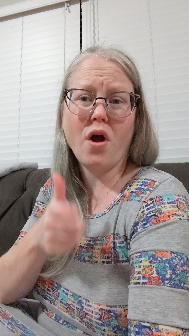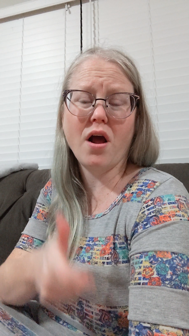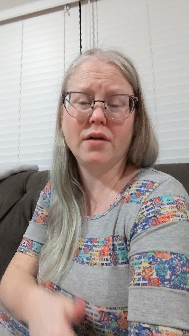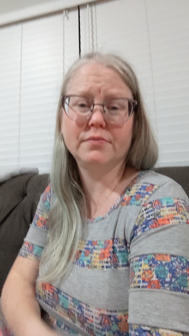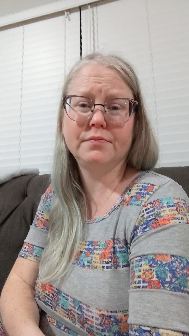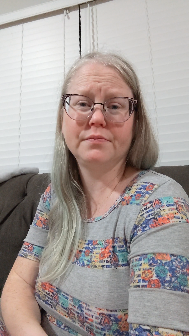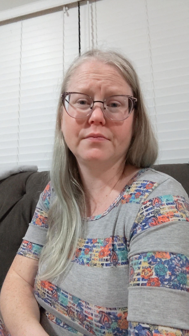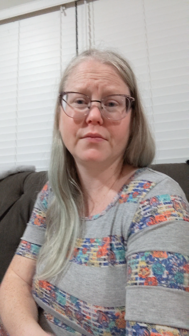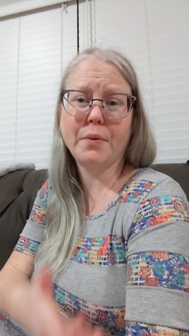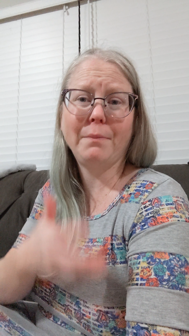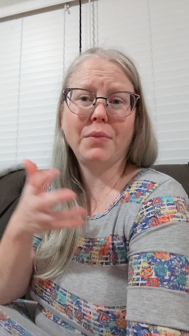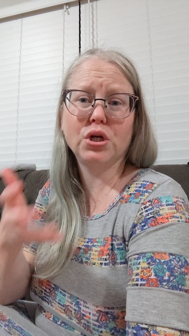much